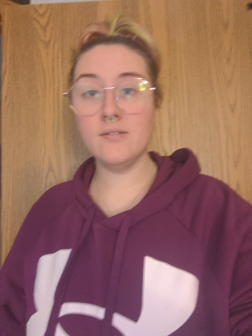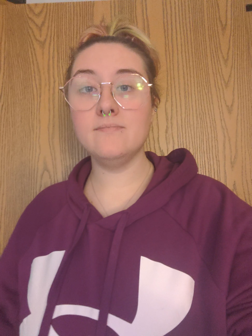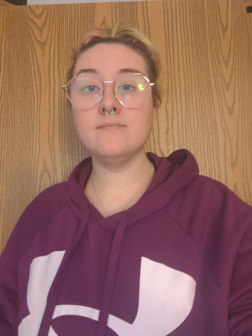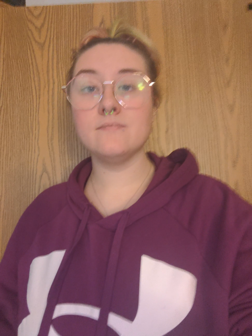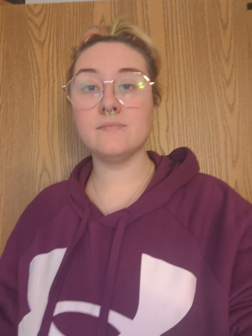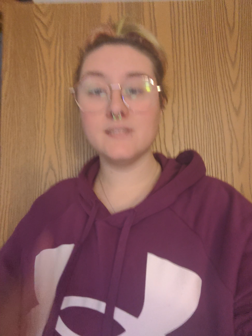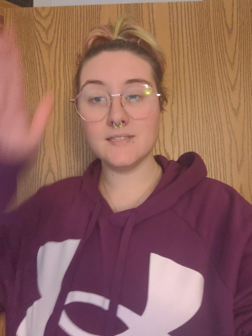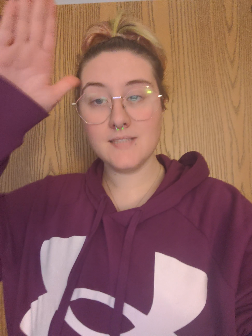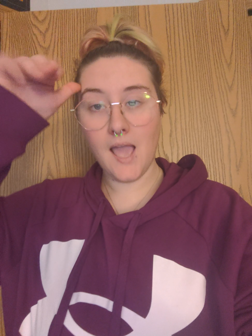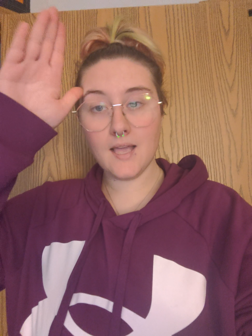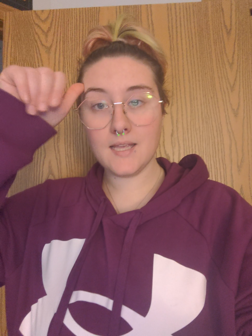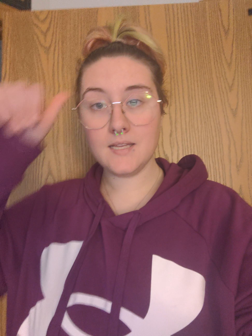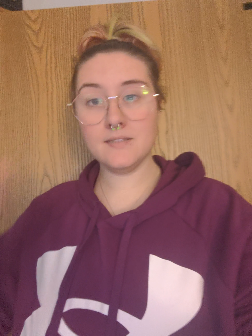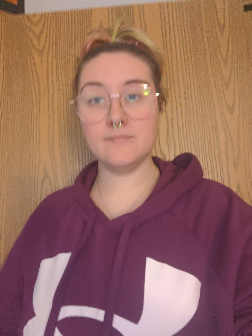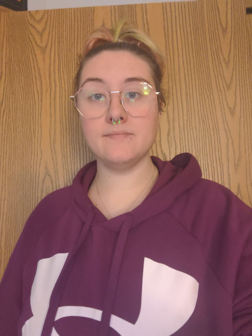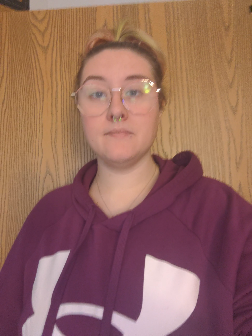donkey